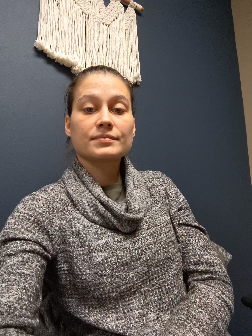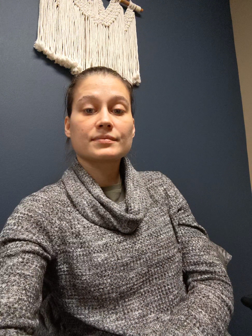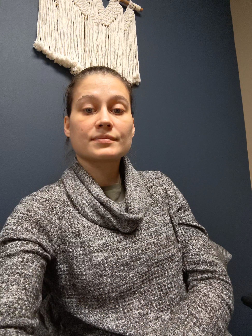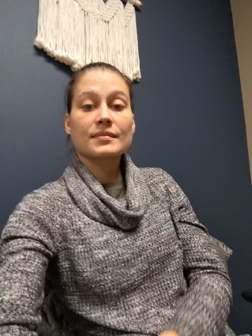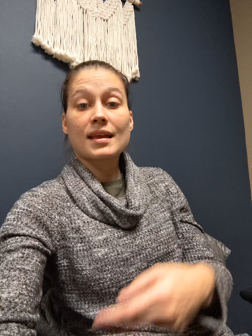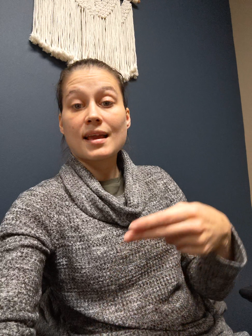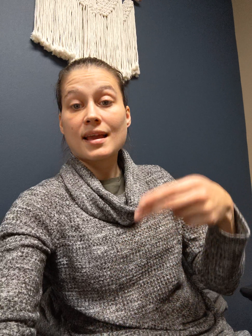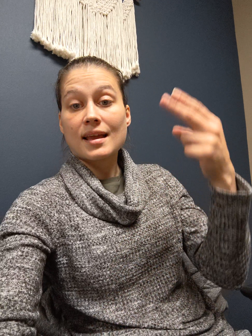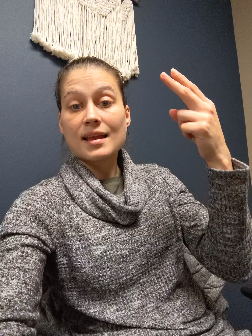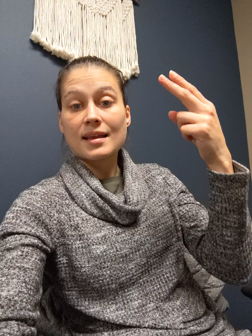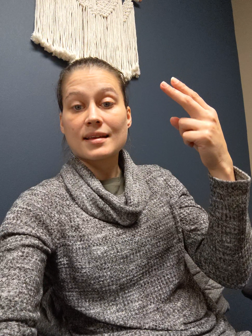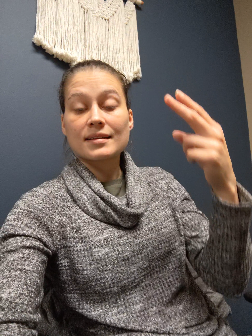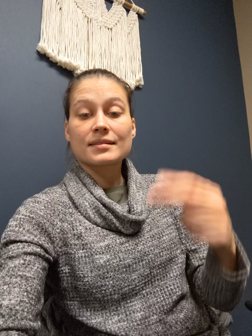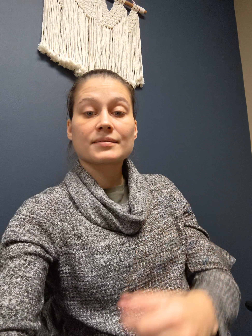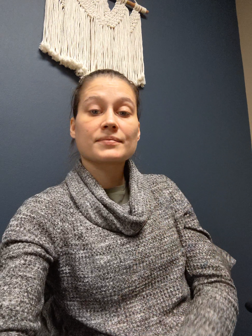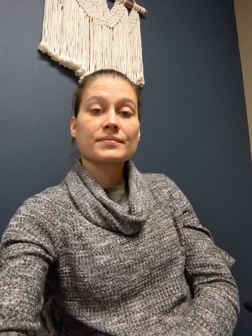high